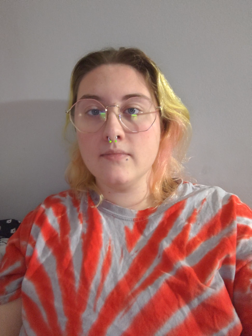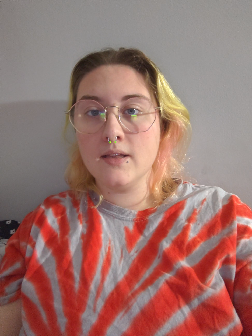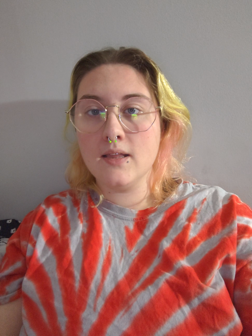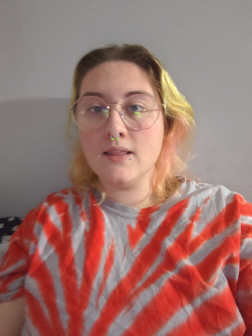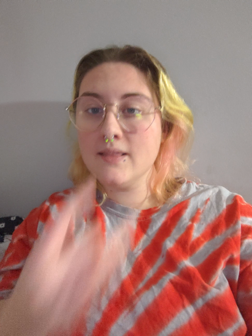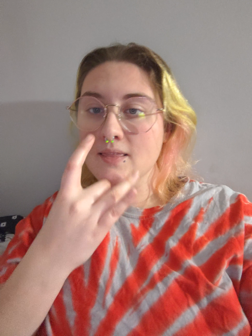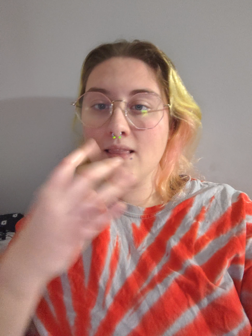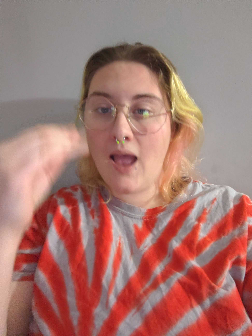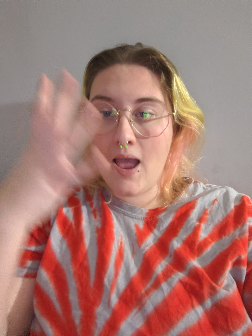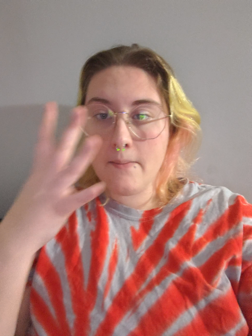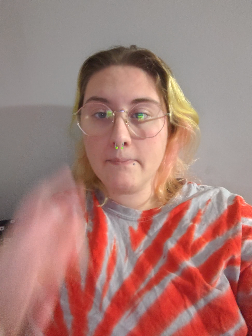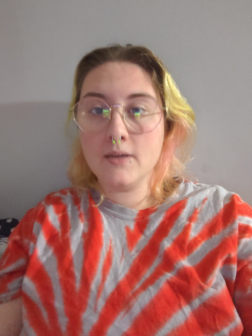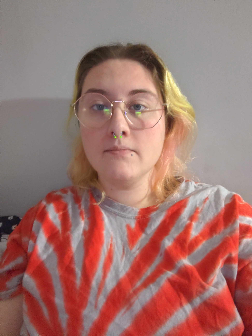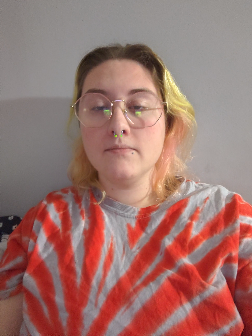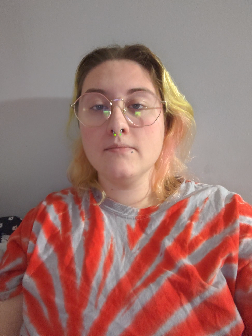lamp